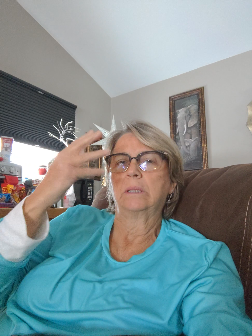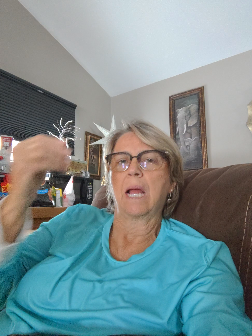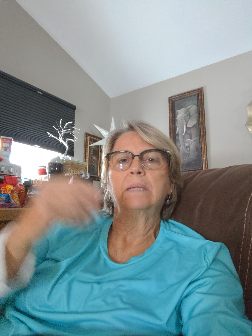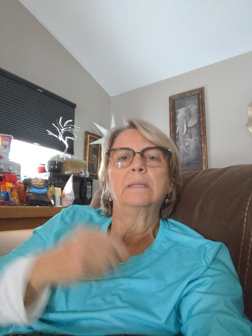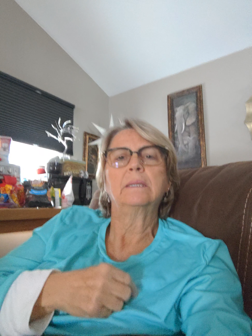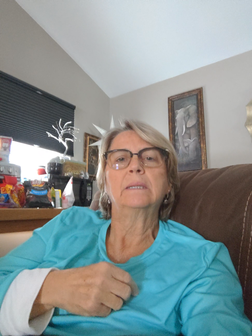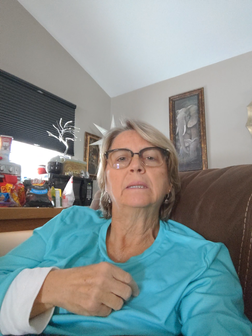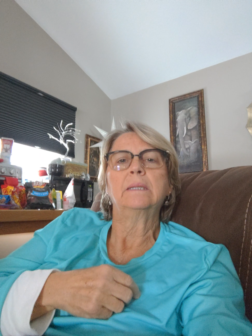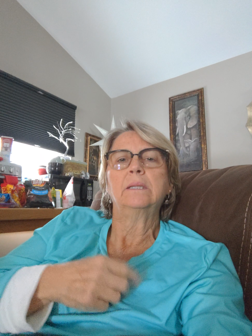outside